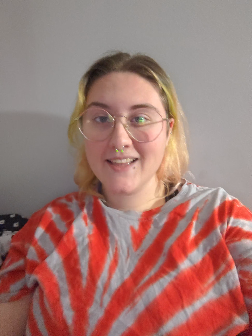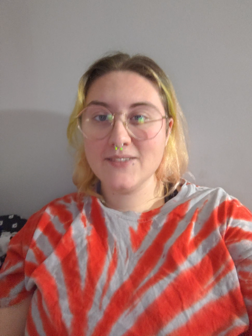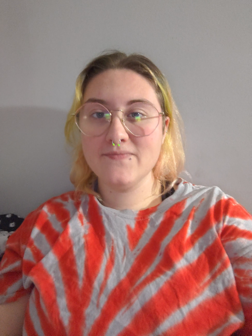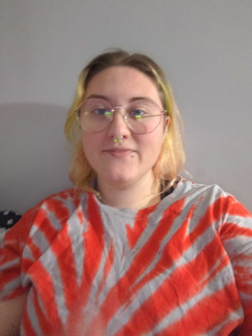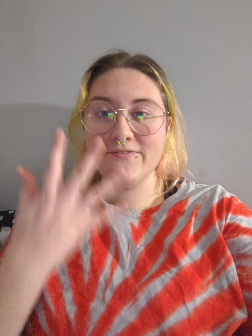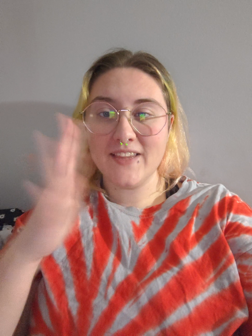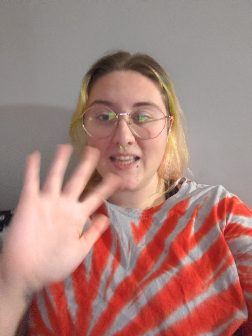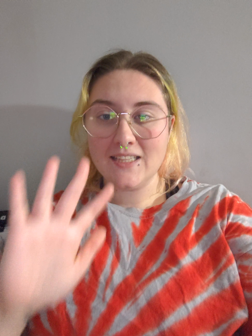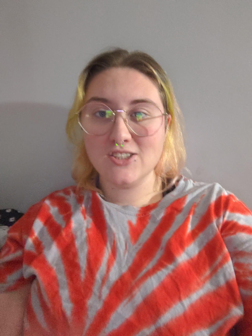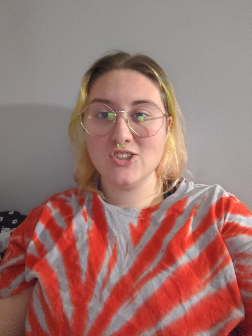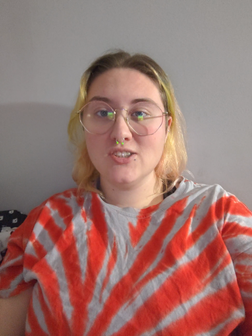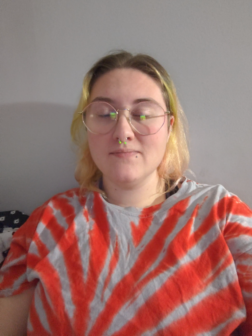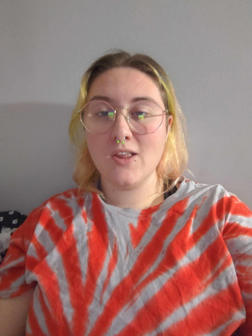finish